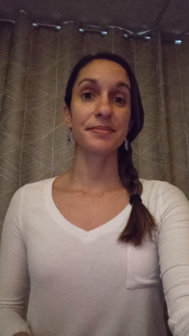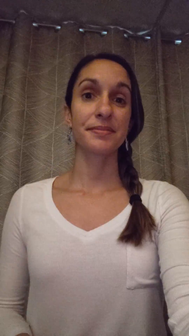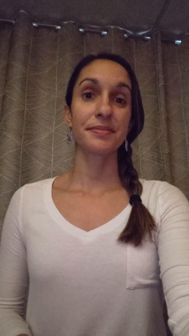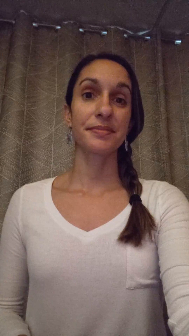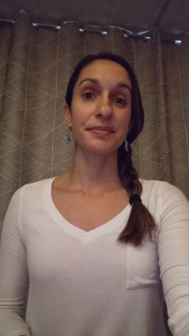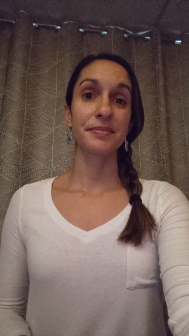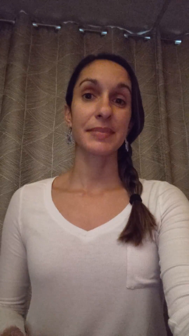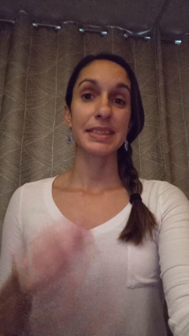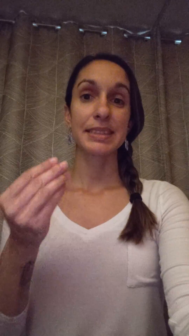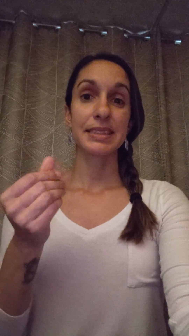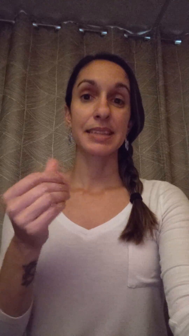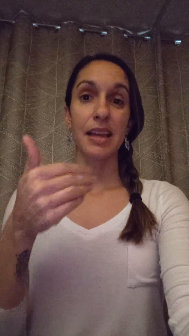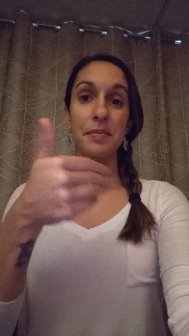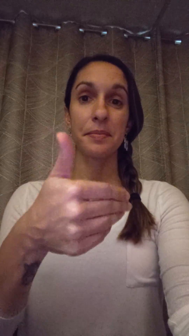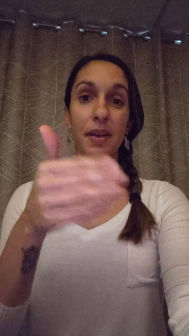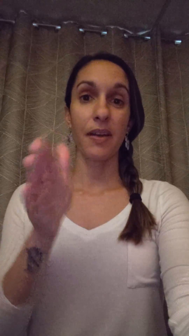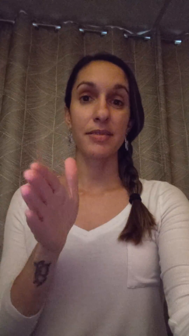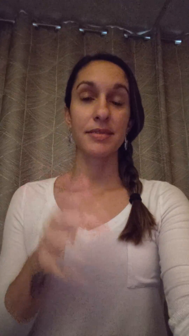sandbox